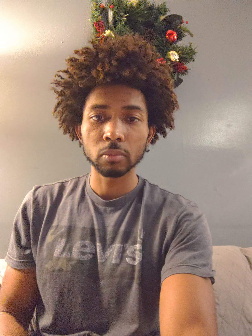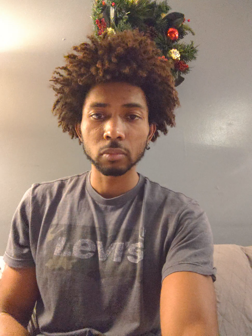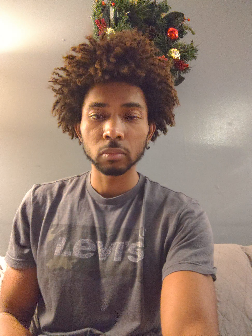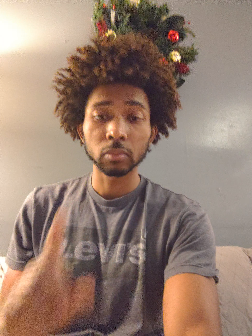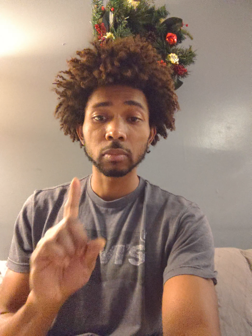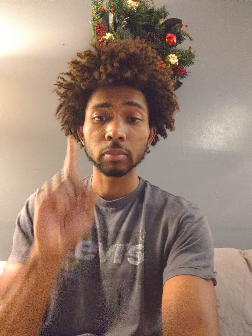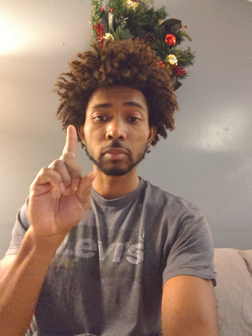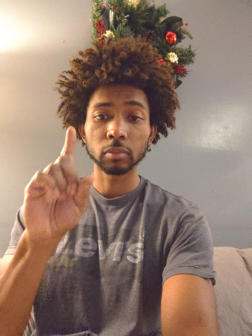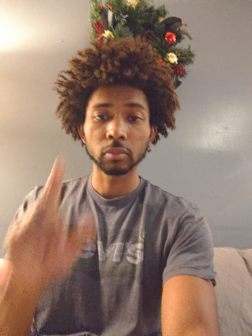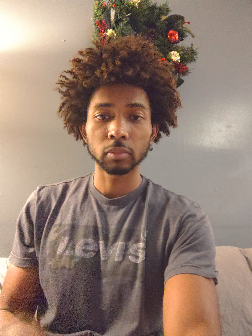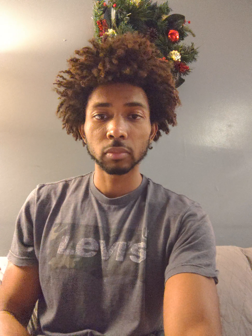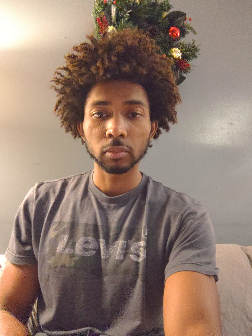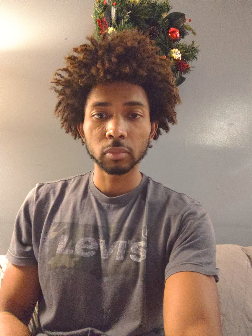up